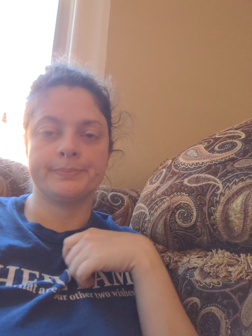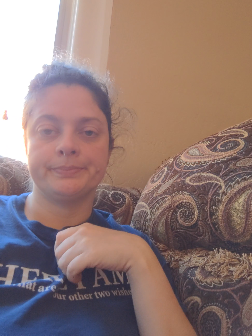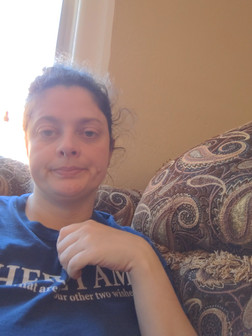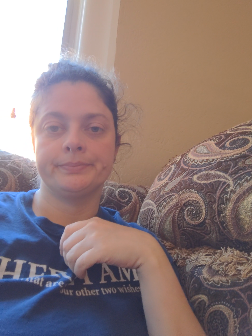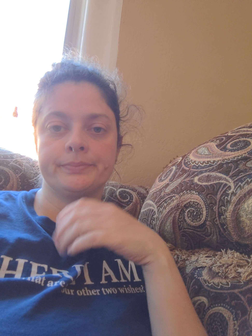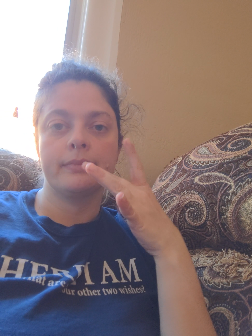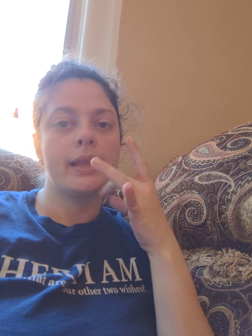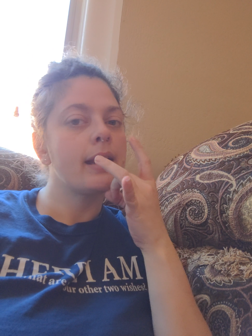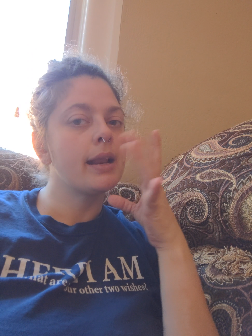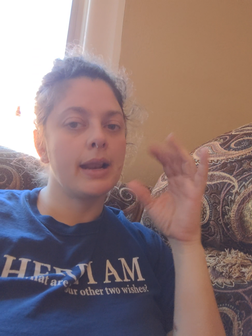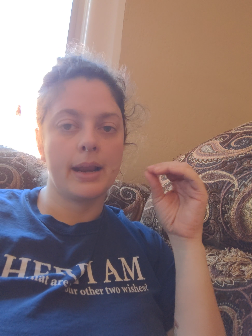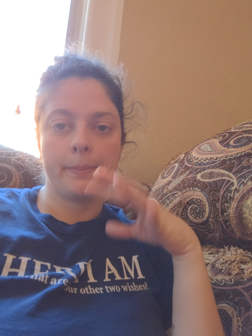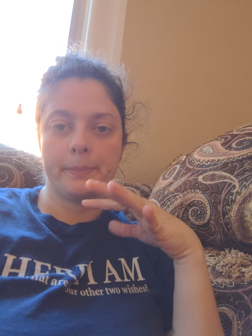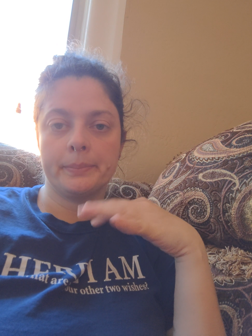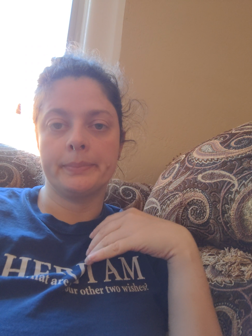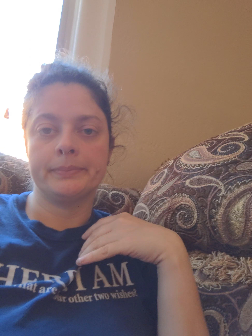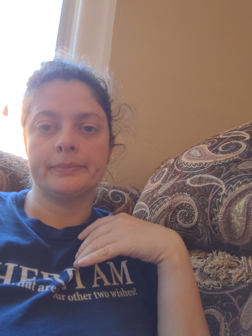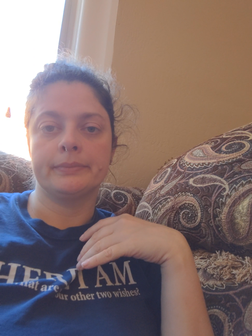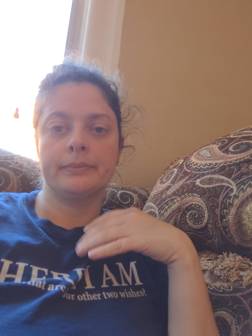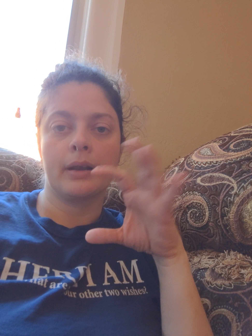lamp